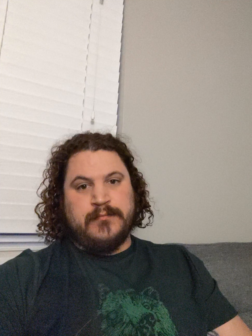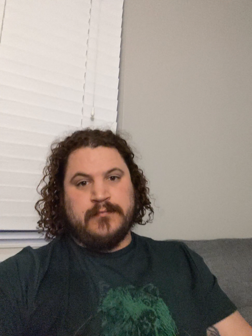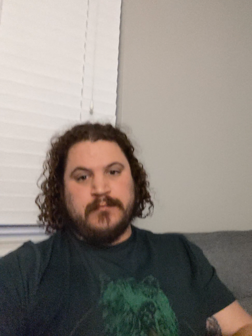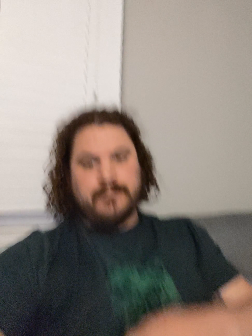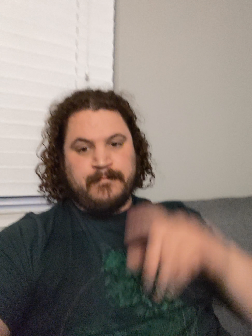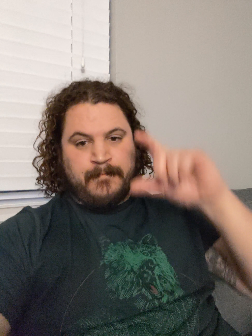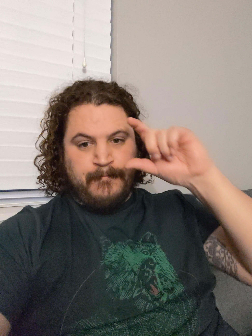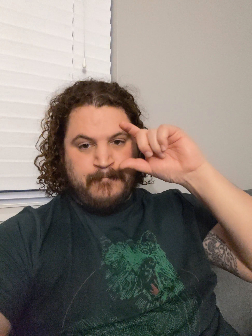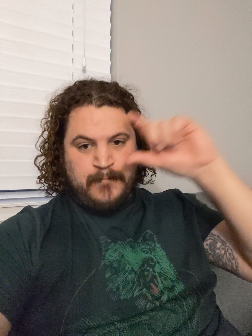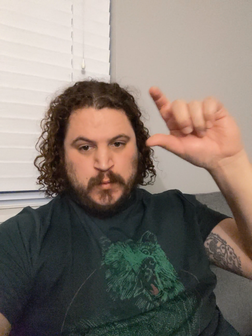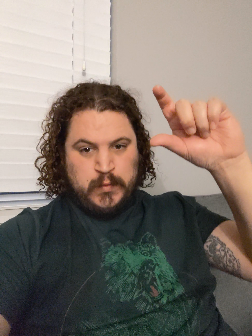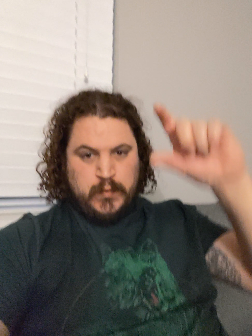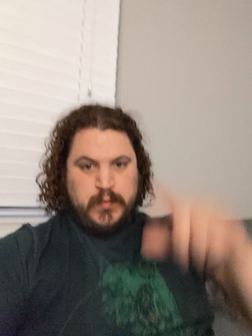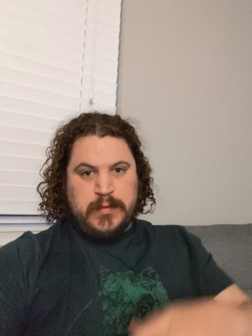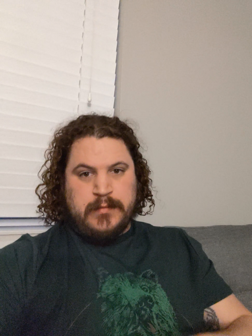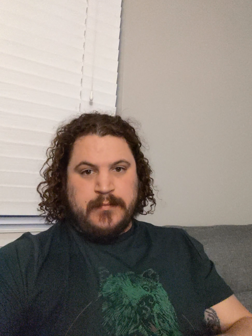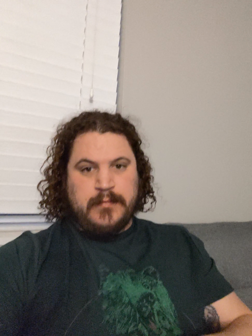moon